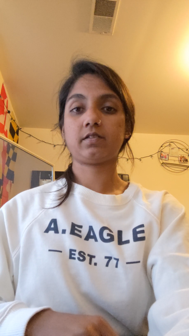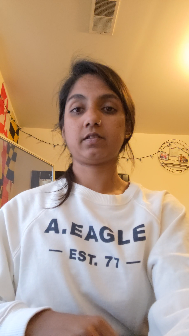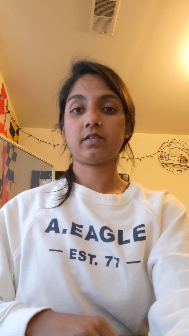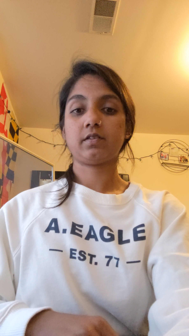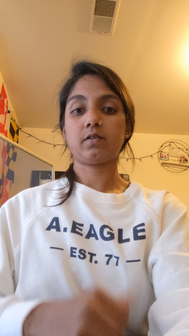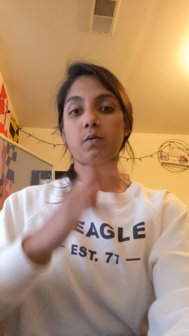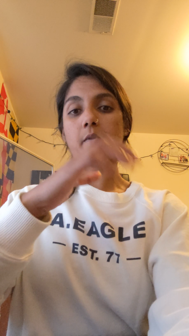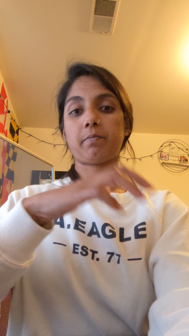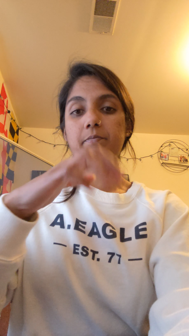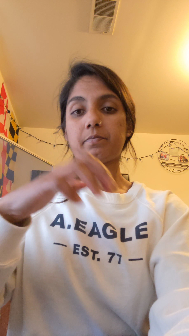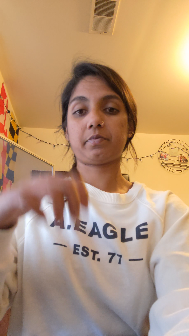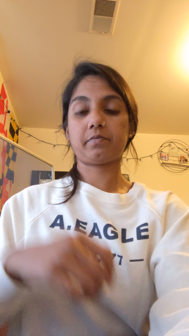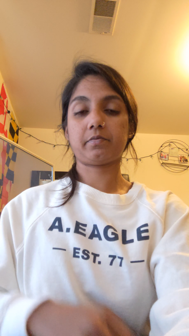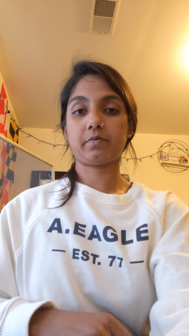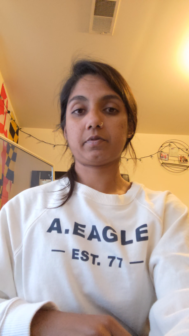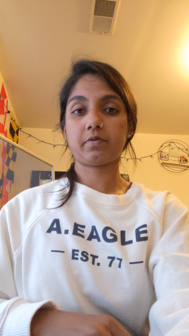grapes